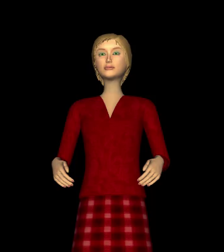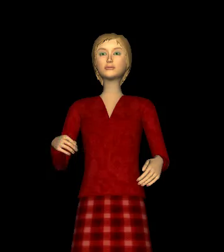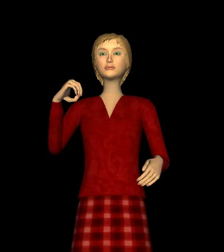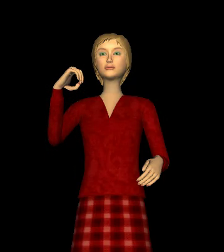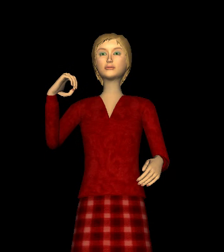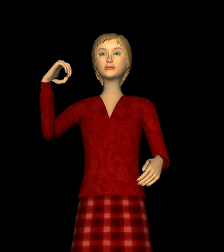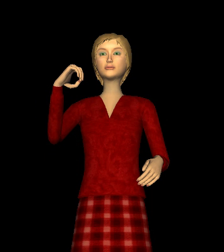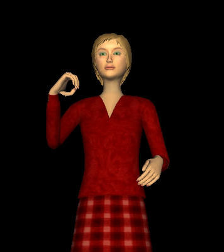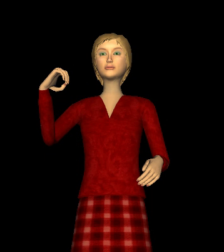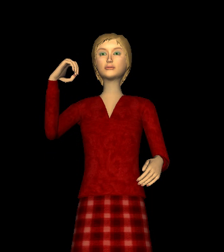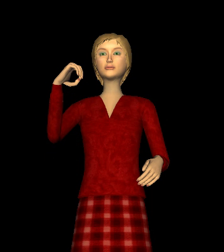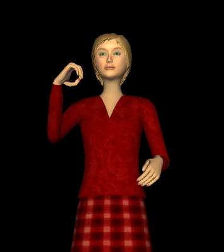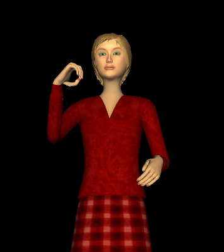أكتوبر